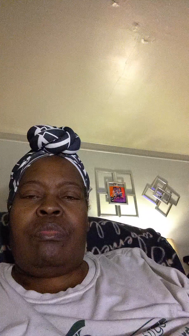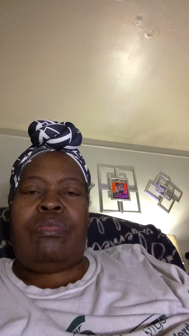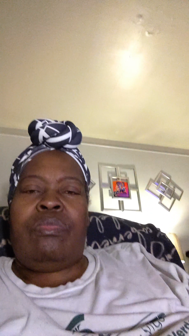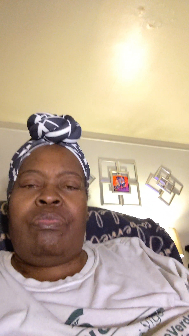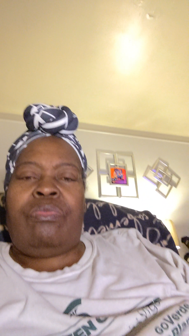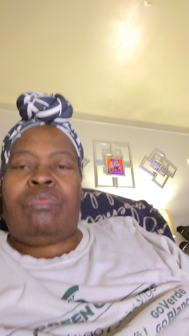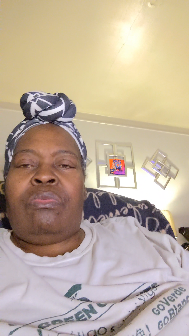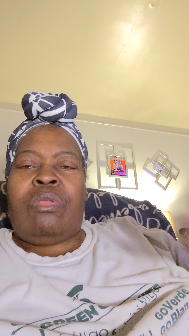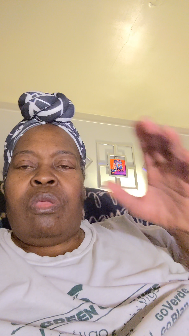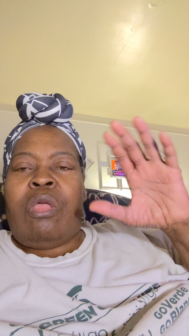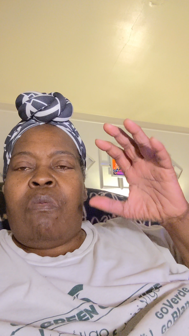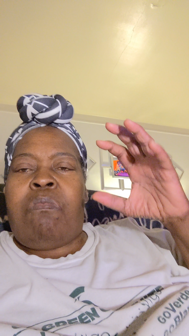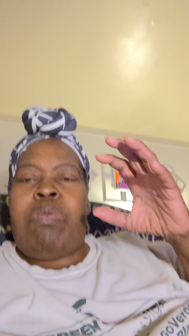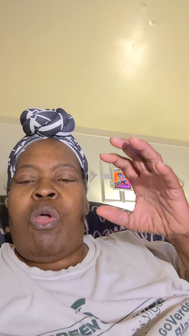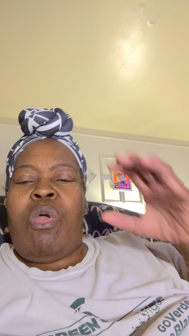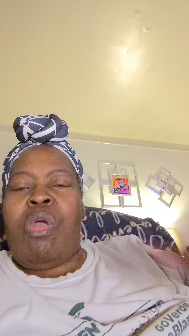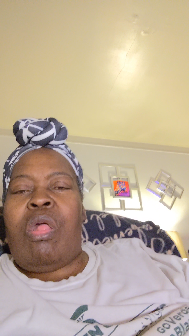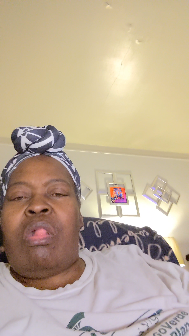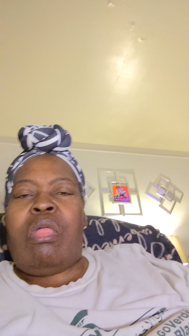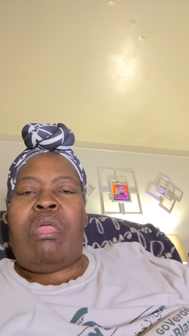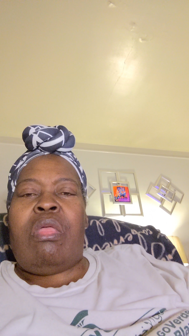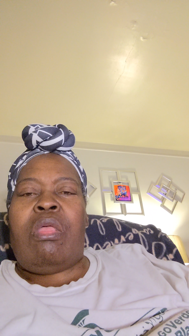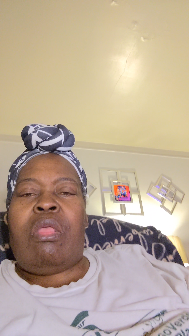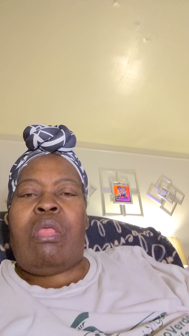ball